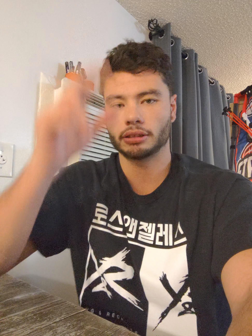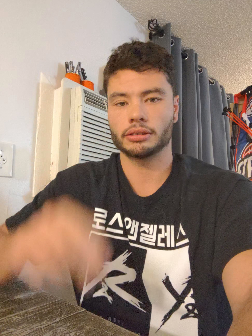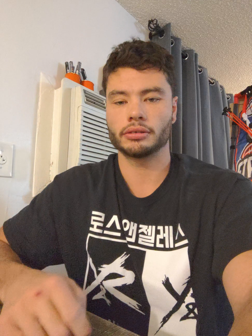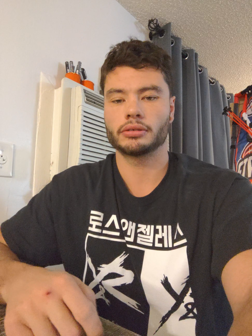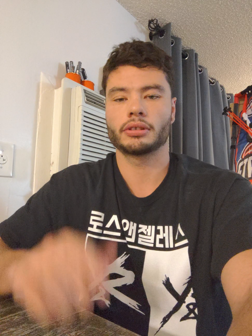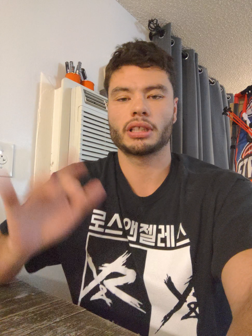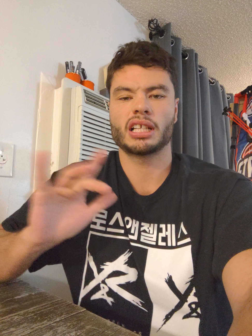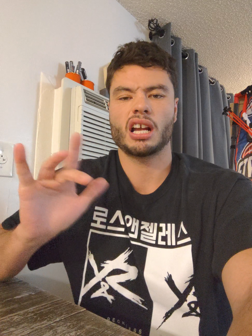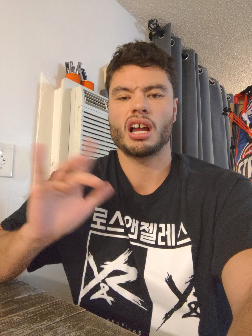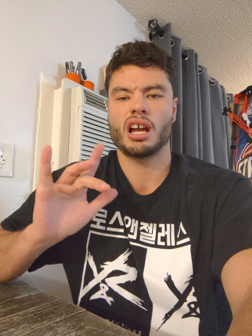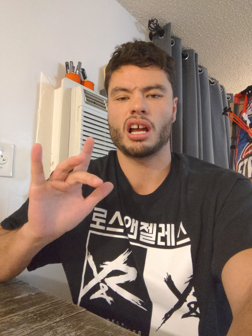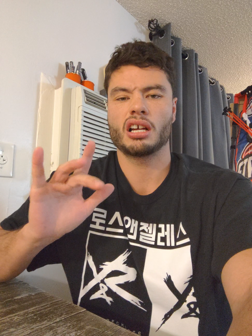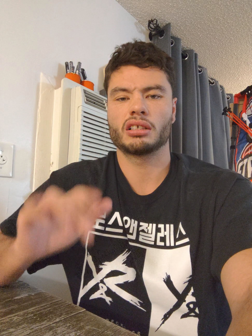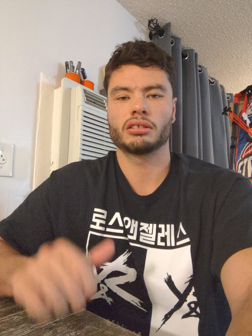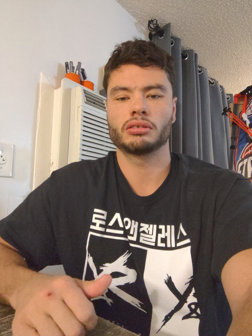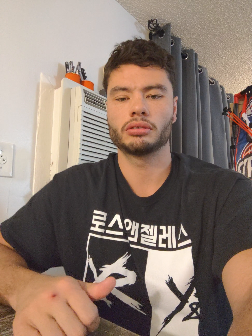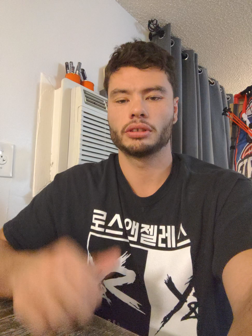yucky